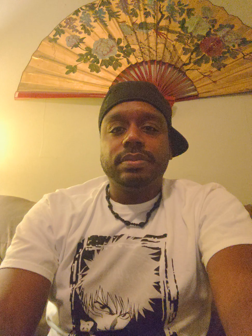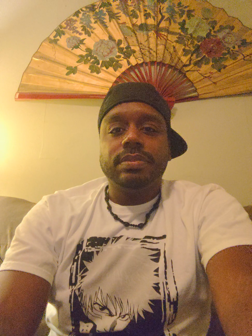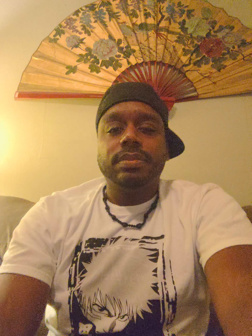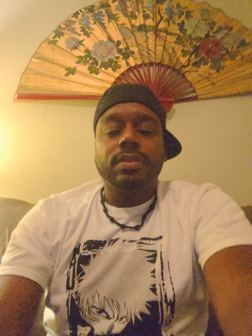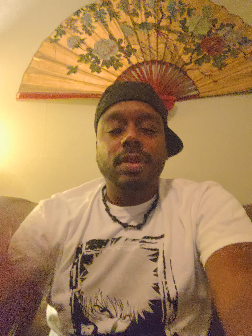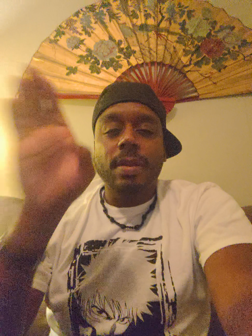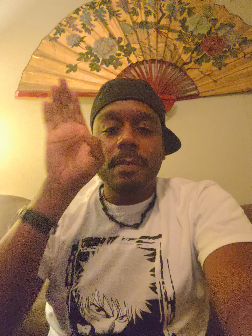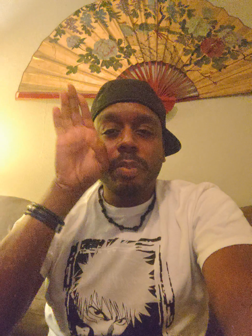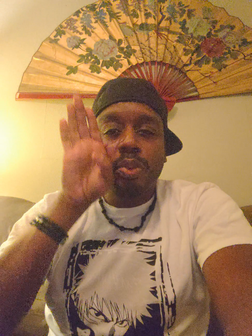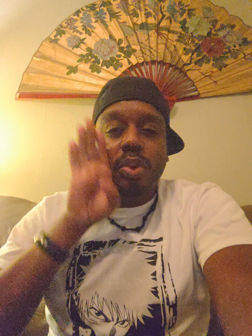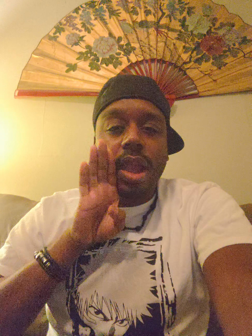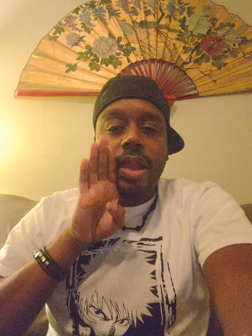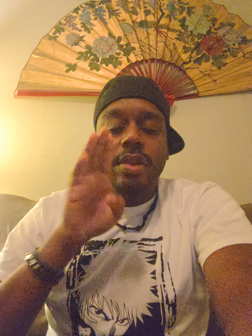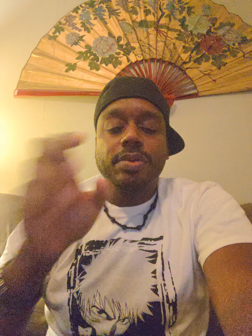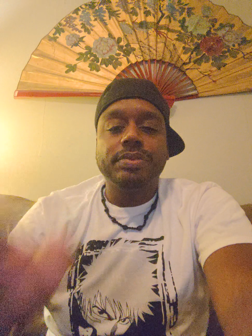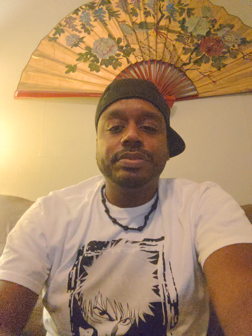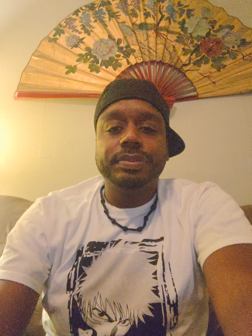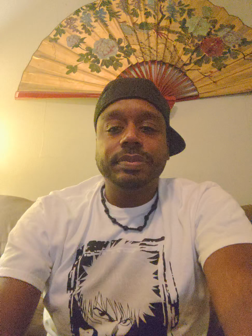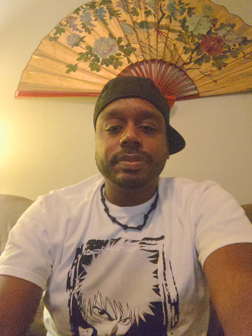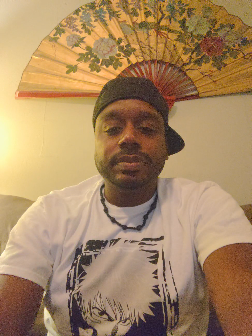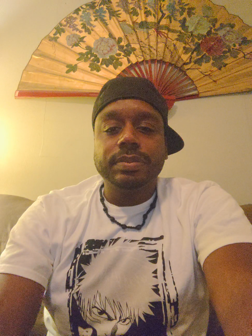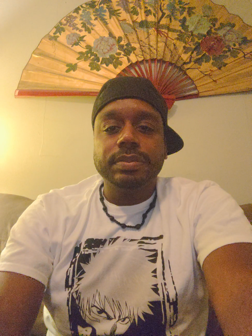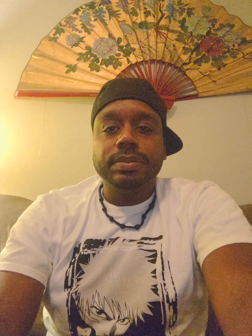brown